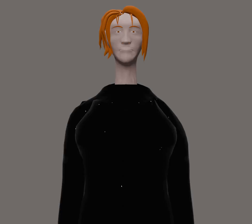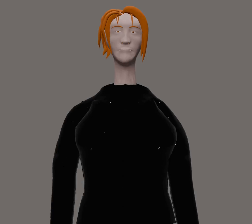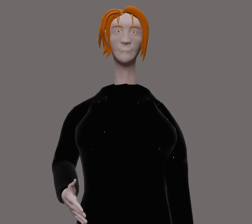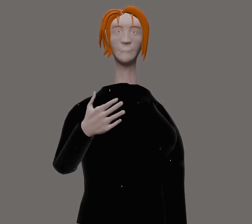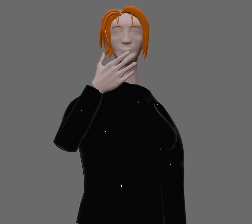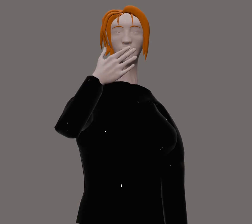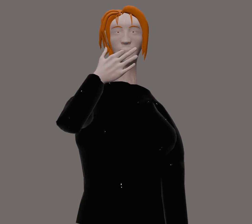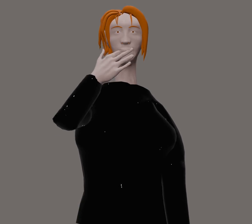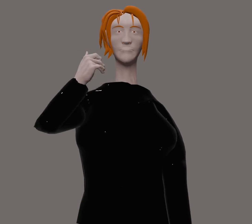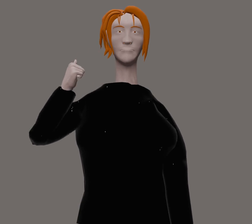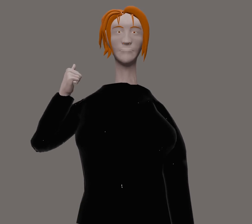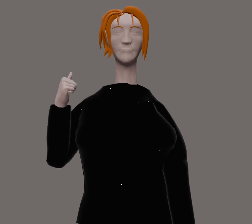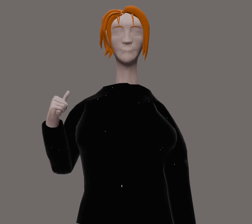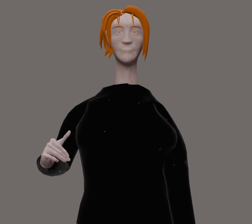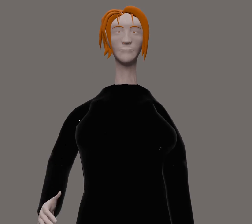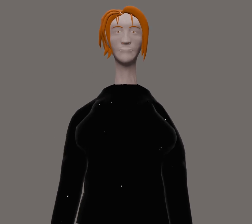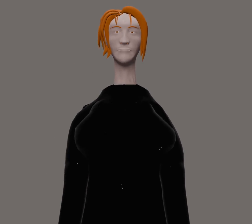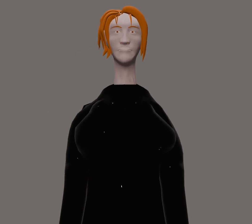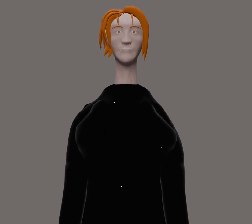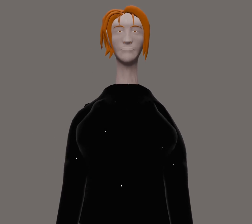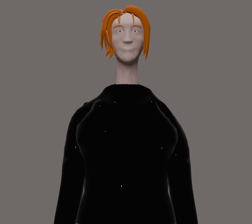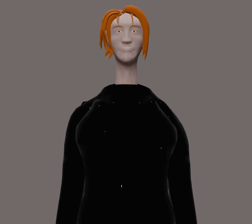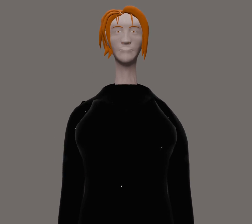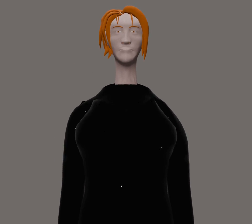Better